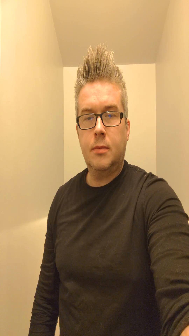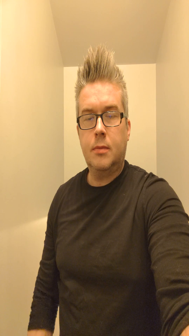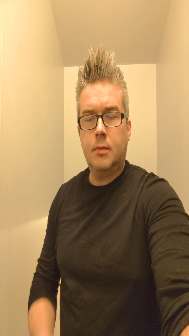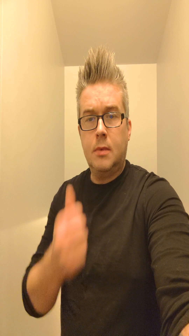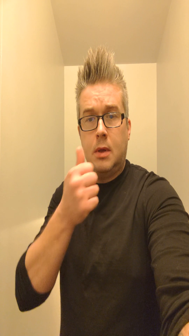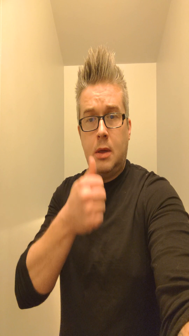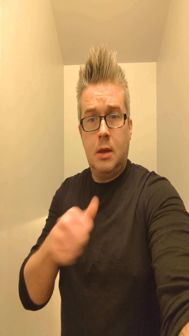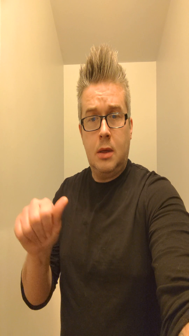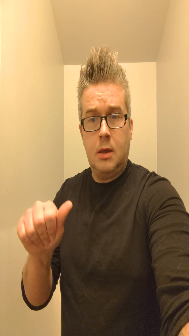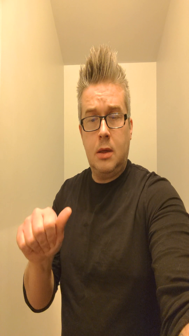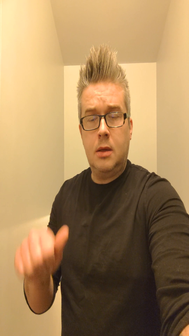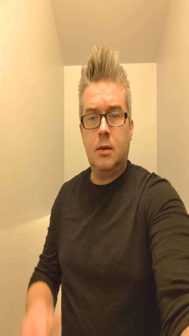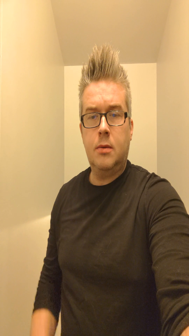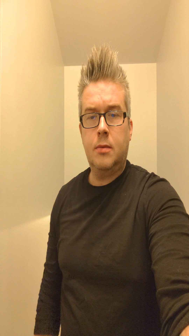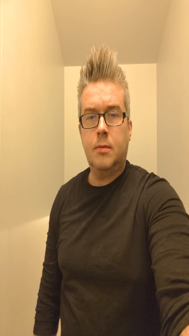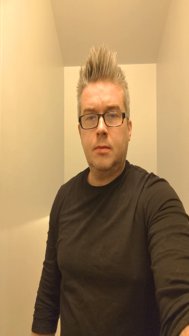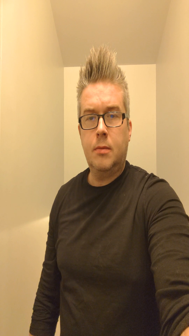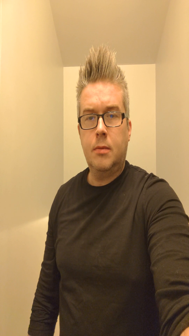any